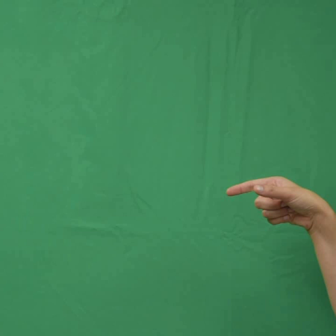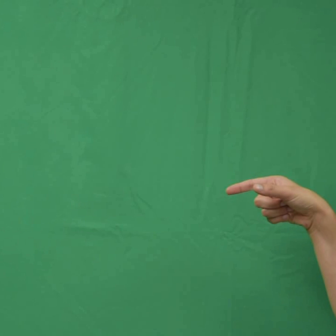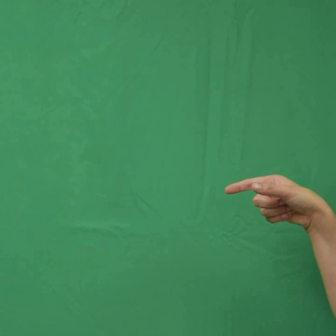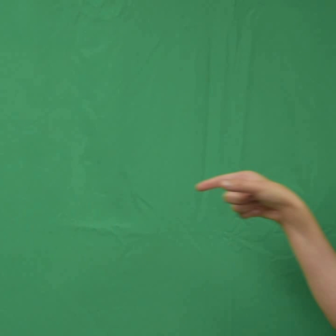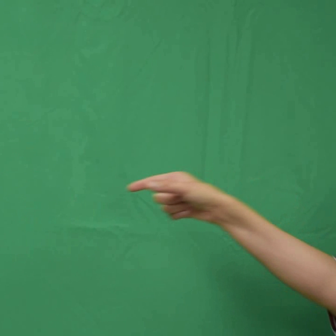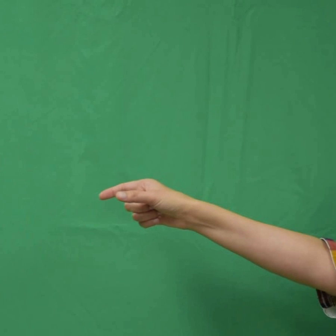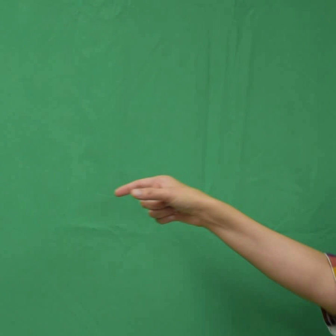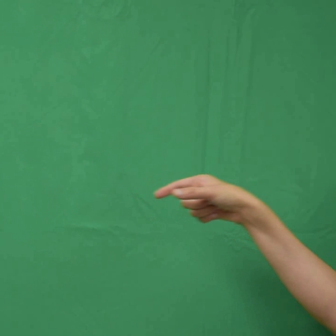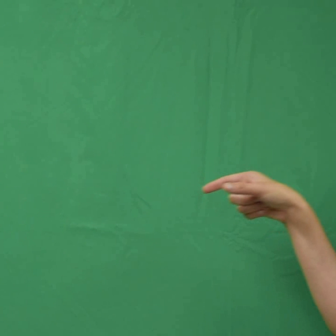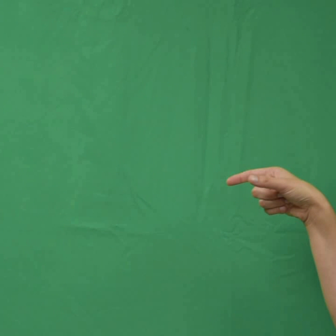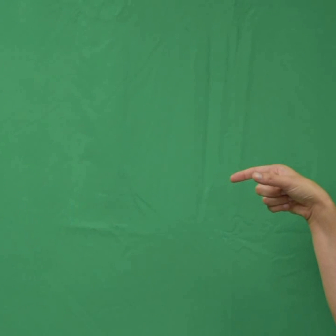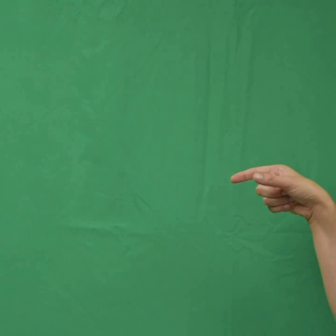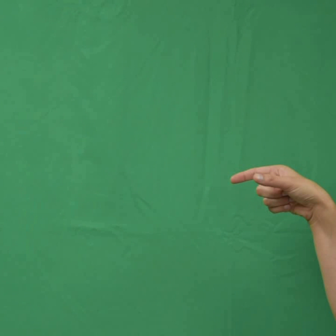X